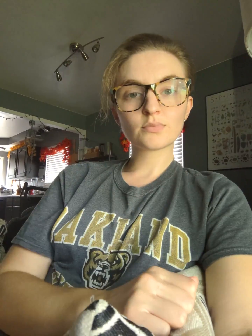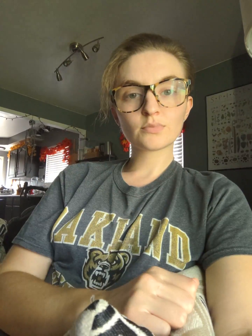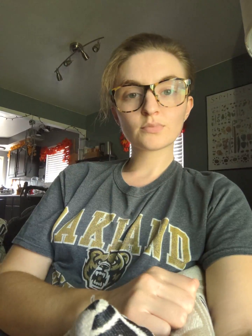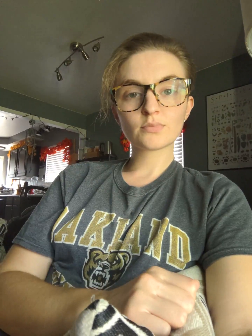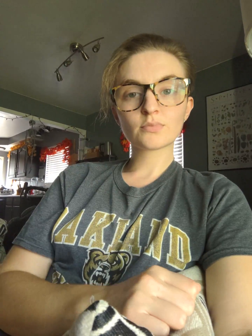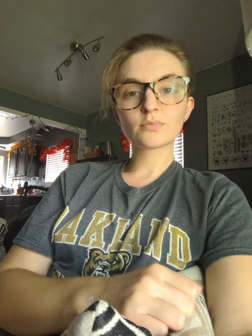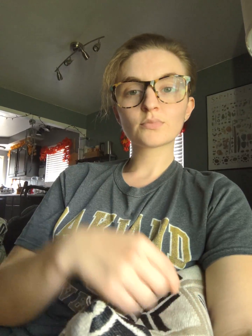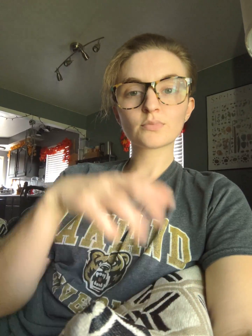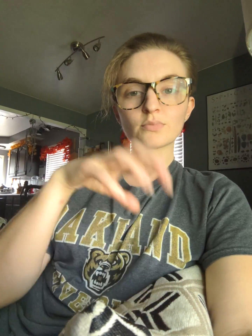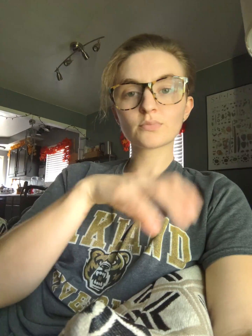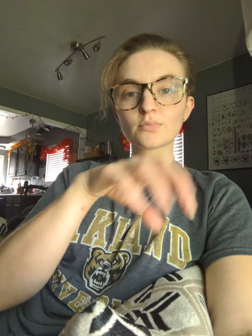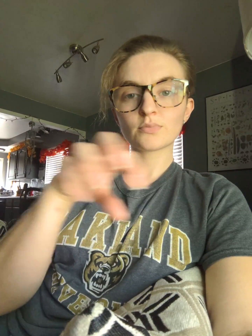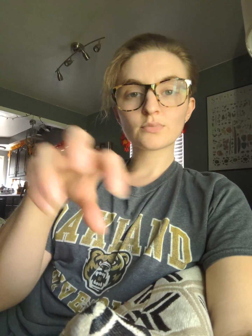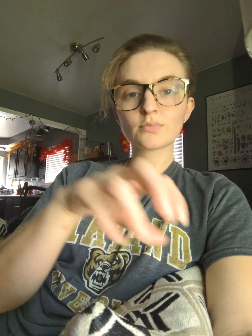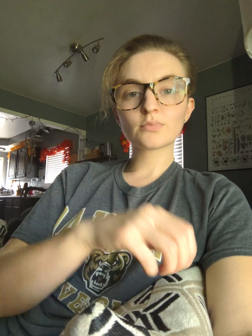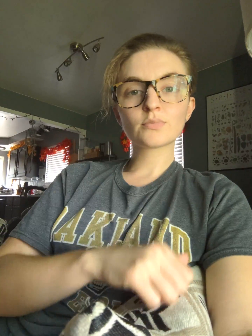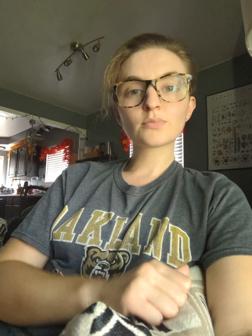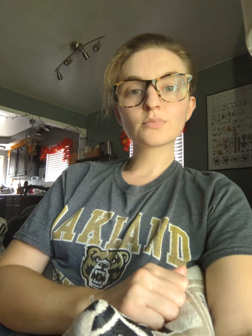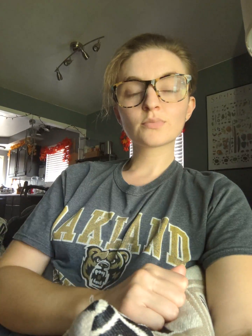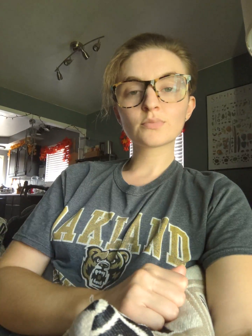block